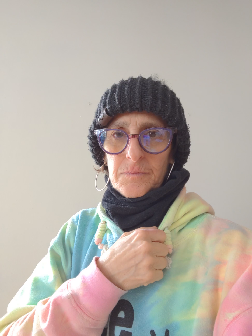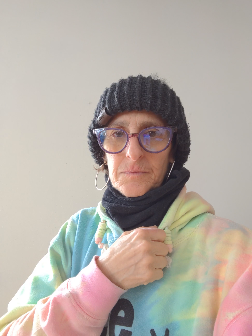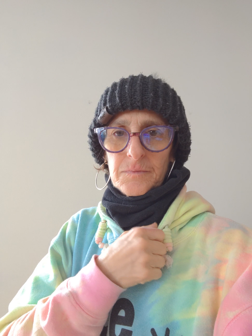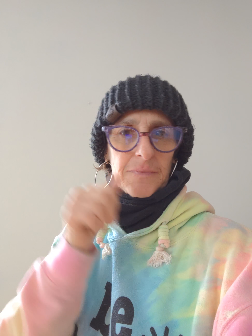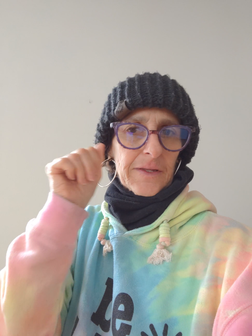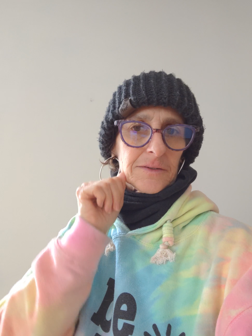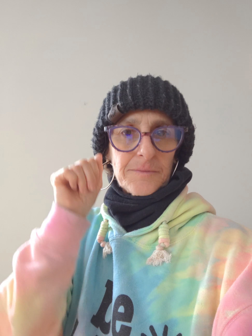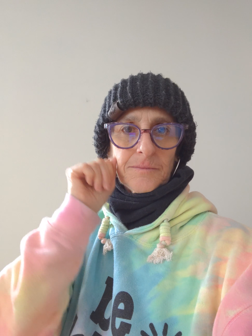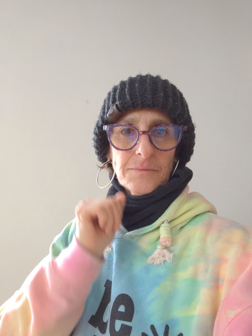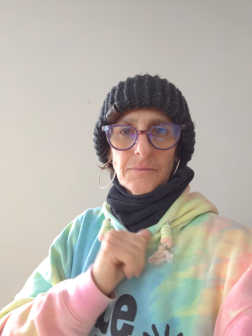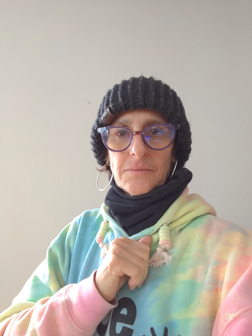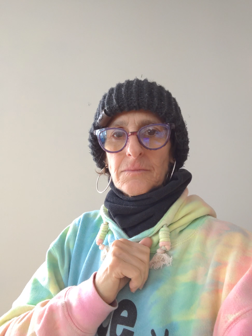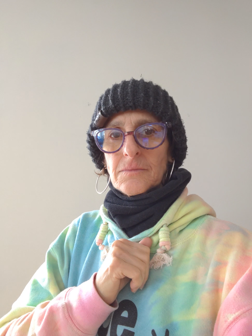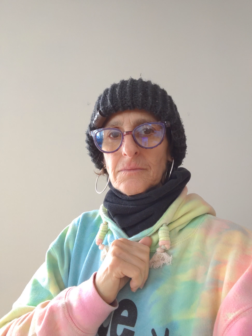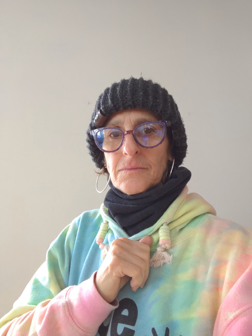aunt